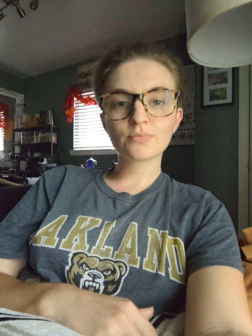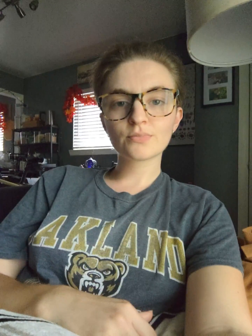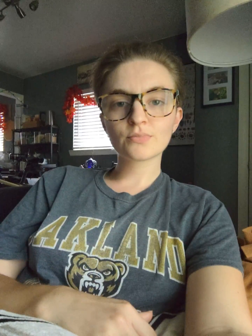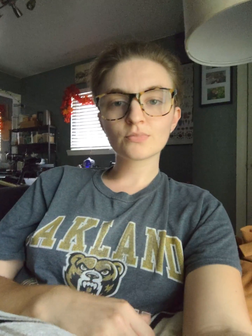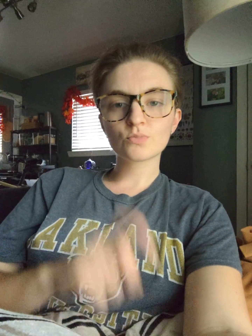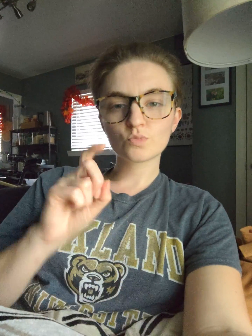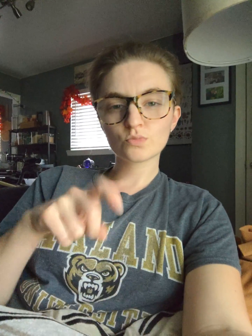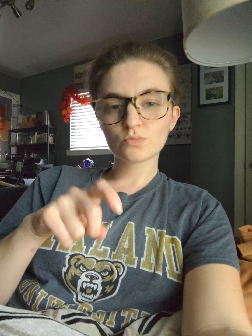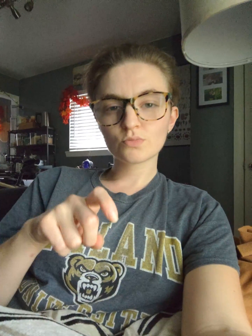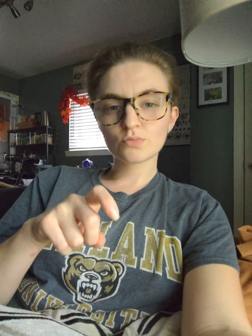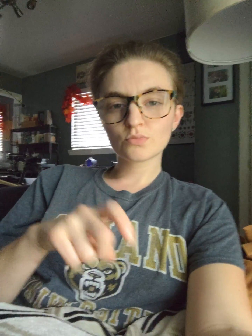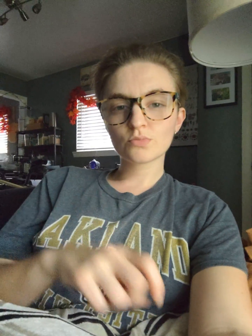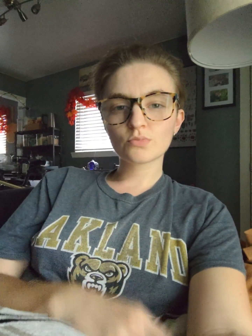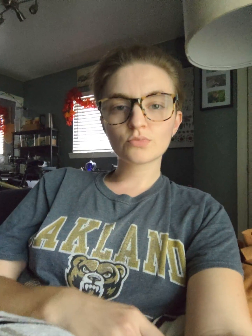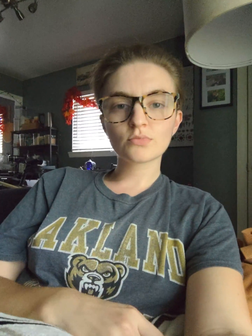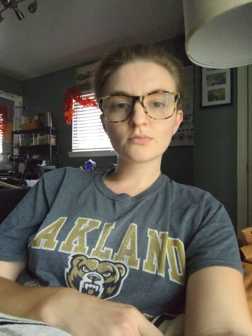should